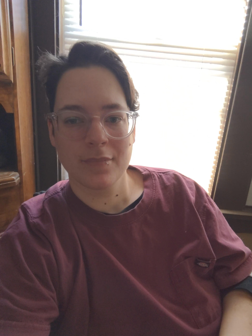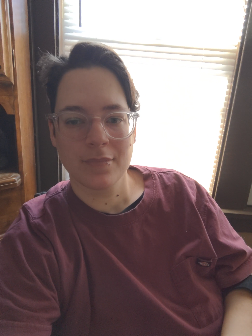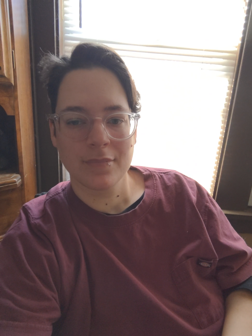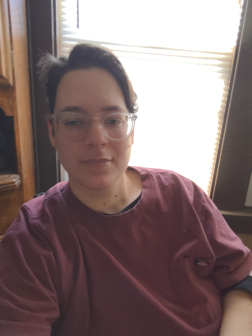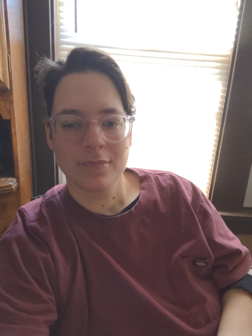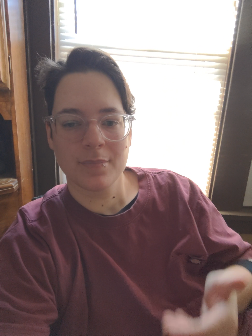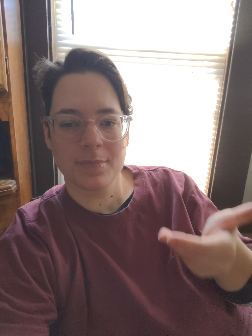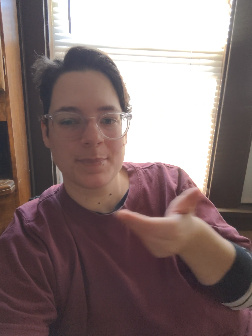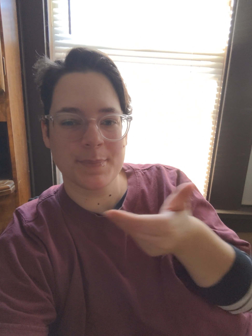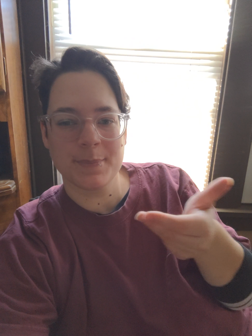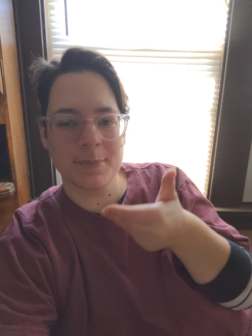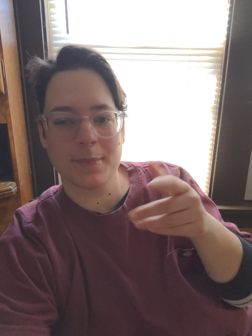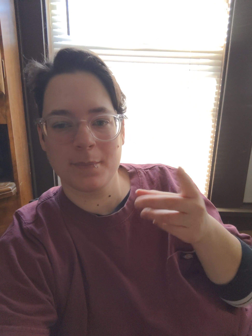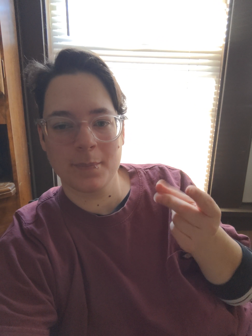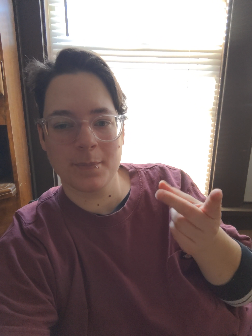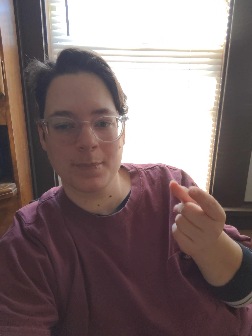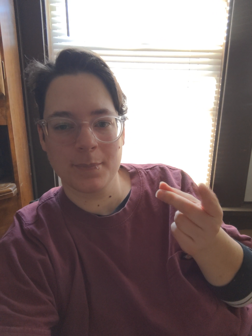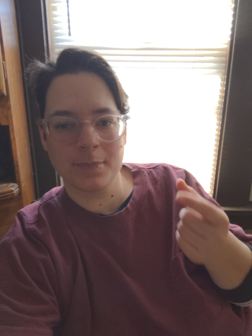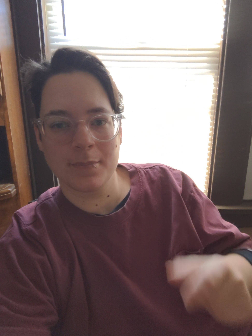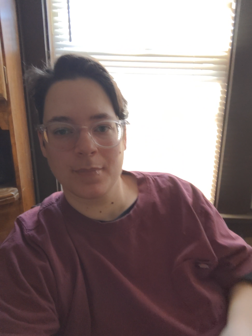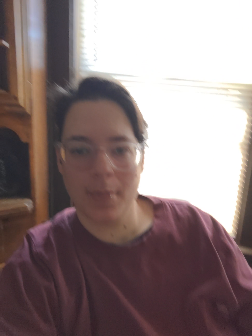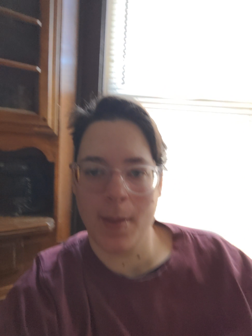puppy